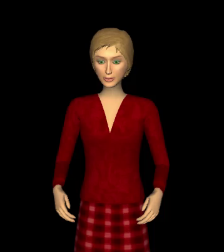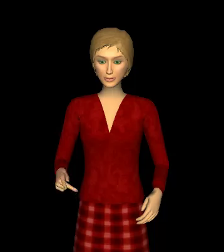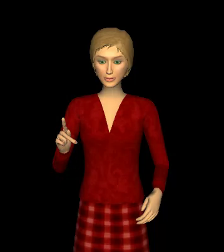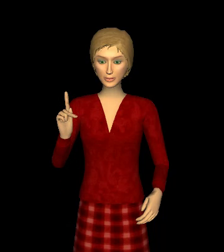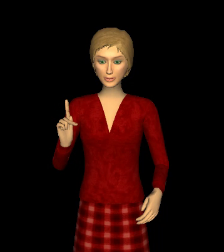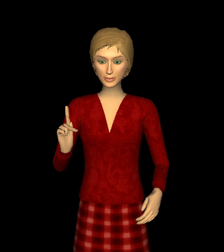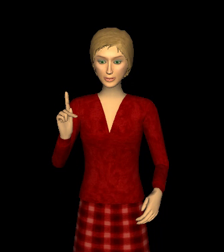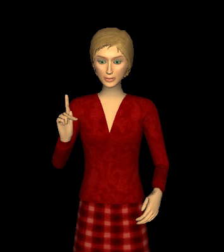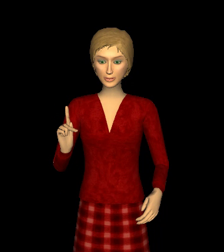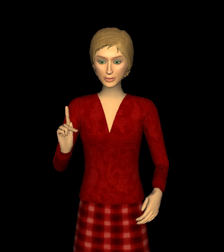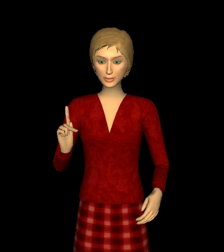كيلوجرامات